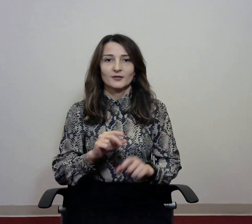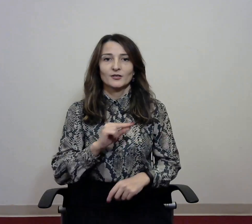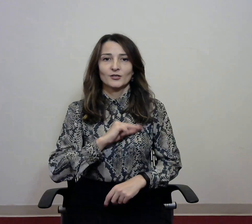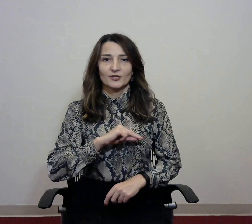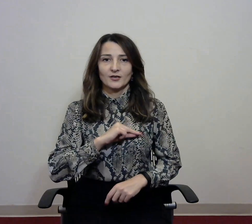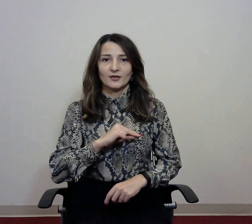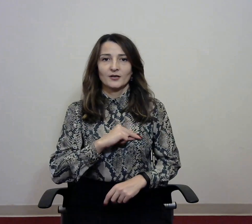işləmək